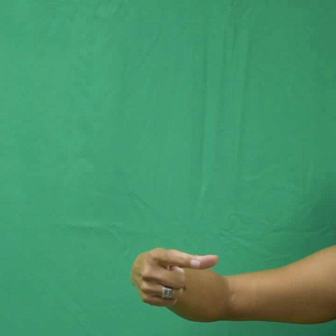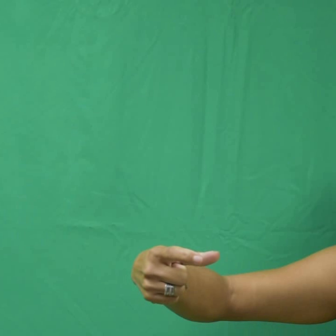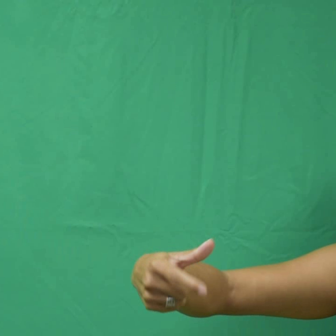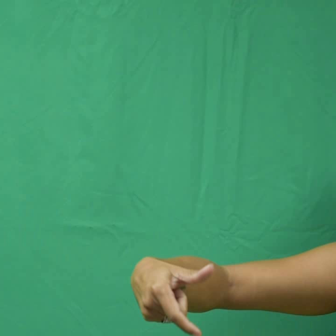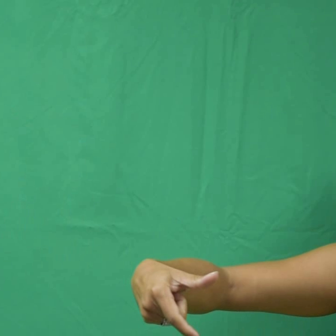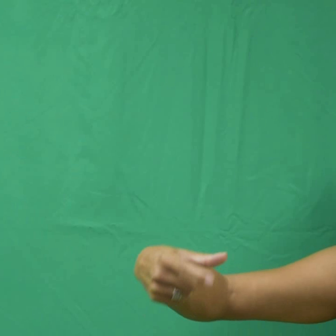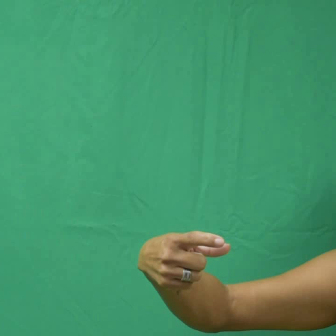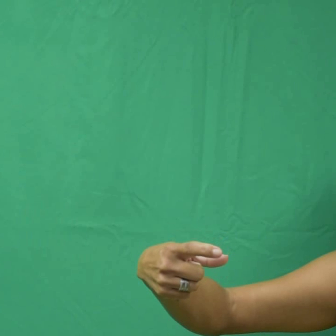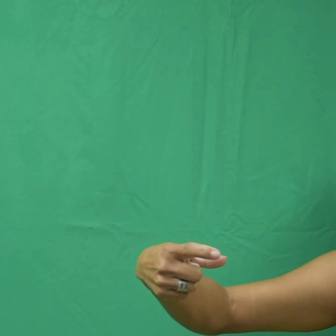Q